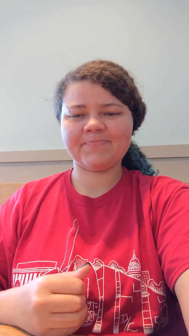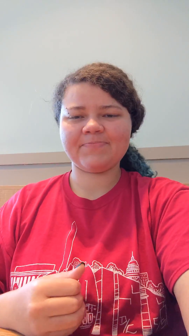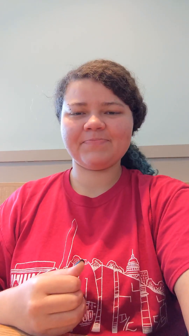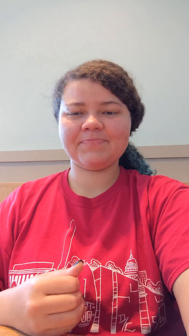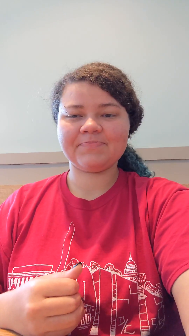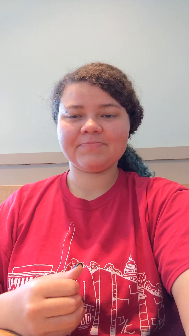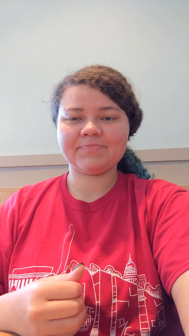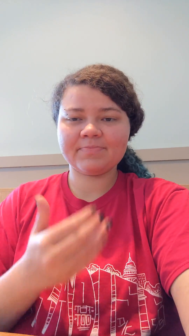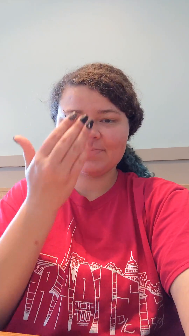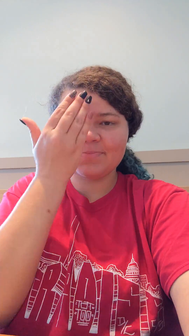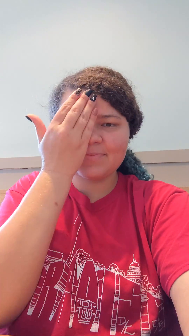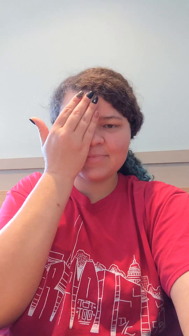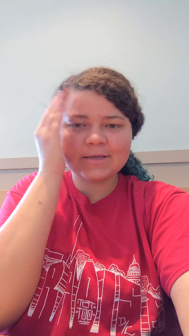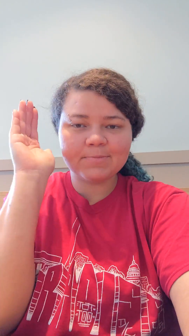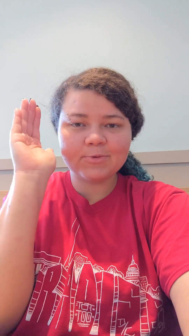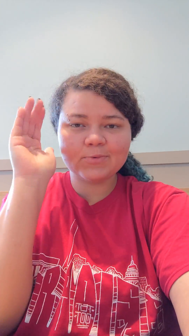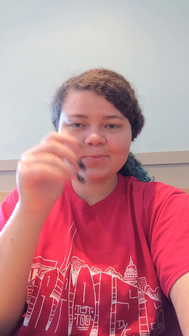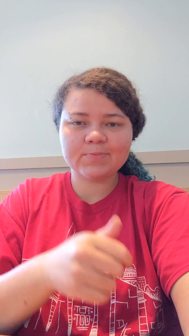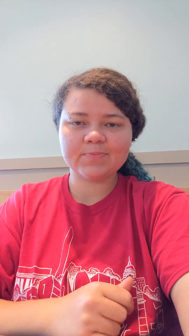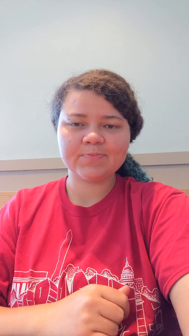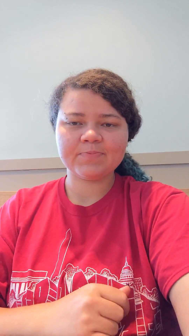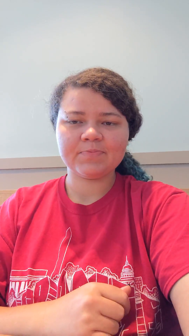peekaboo